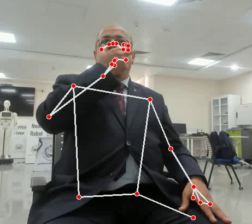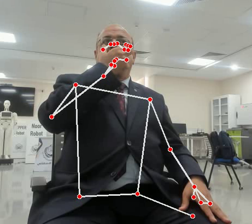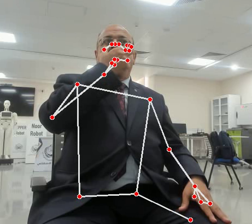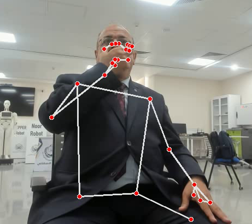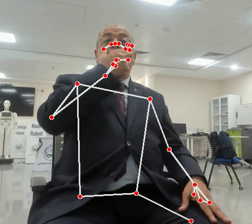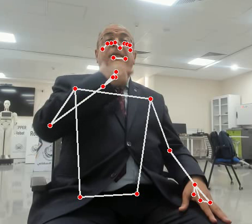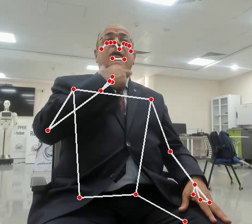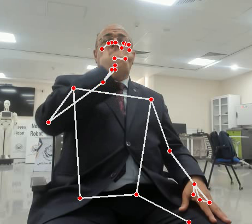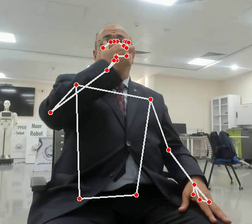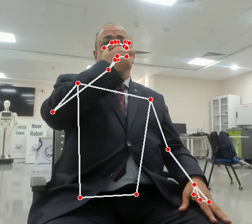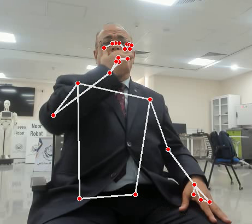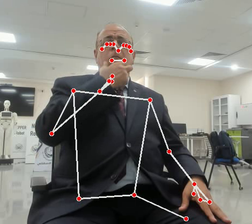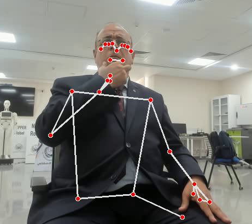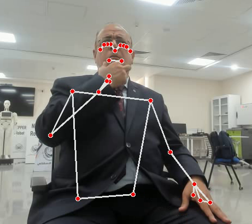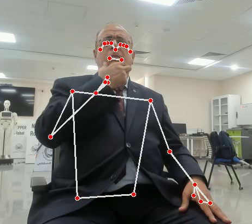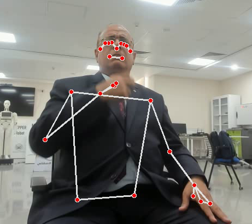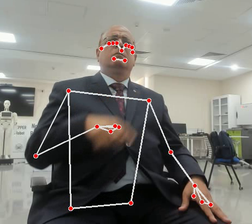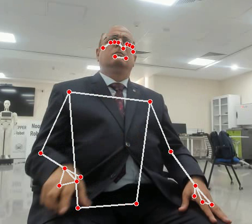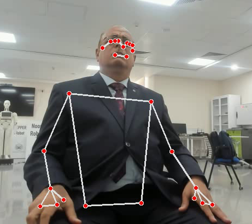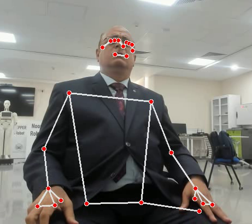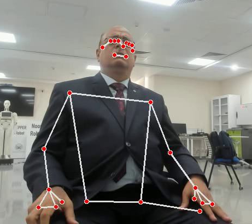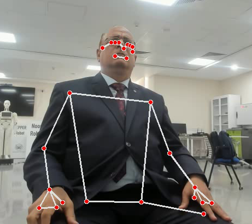yabky